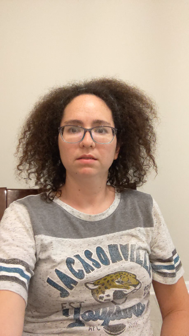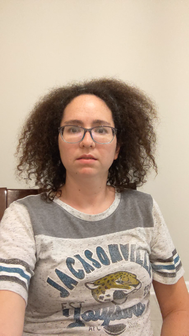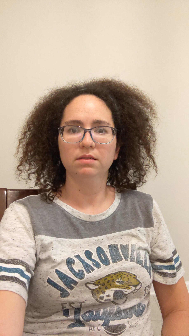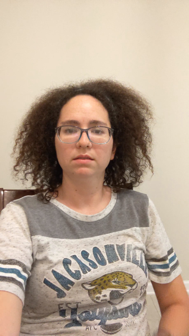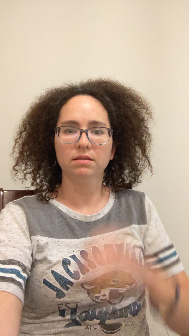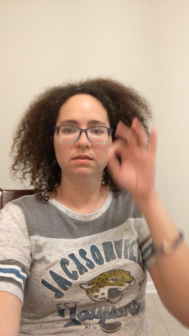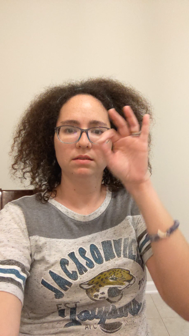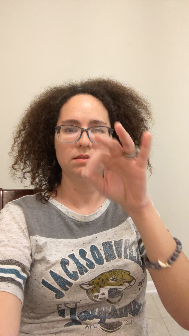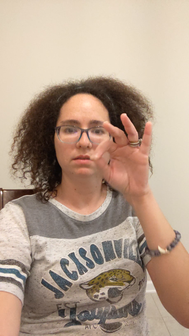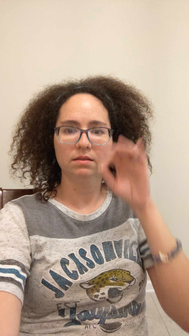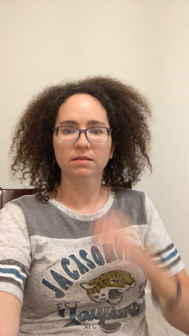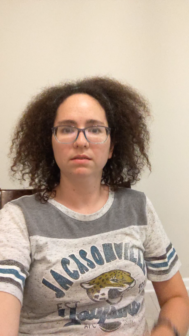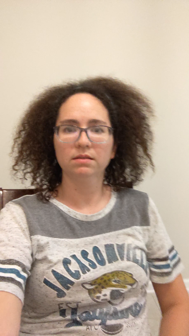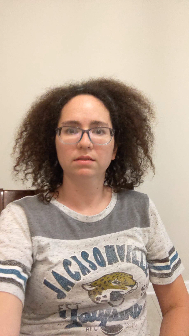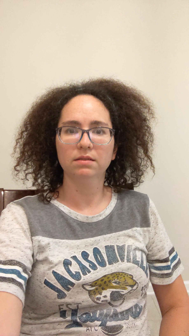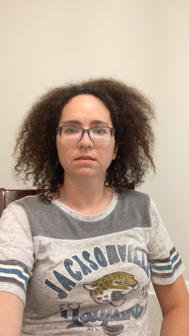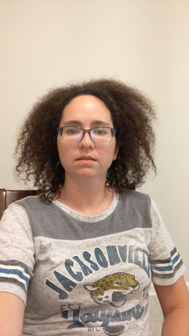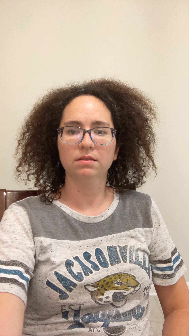fit